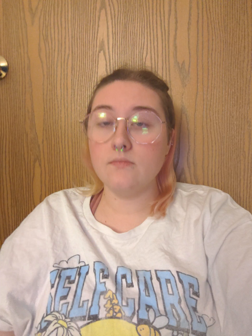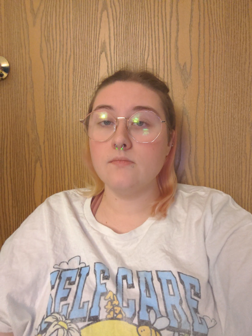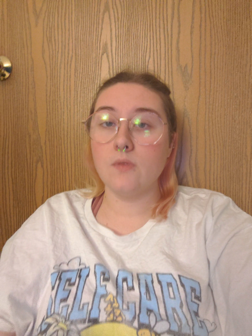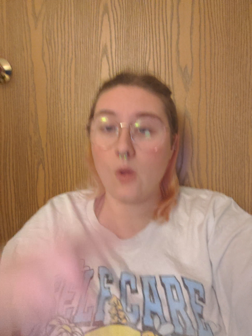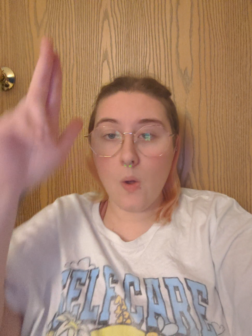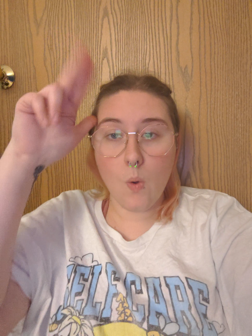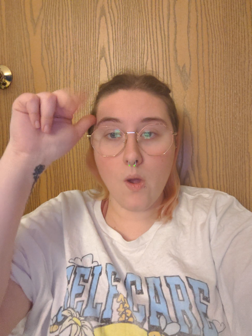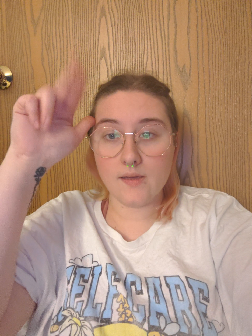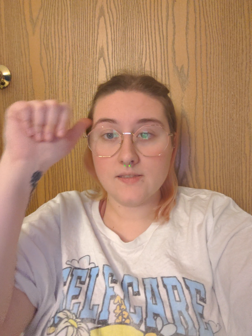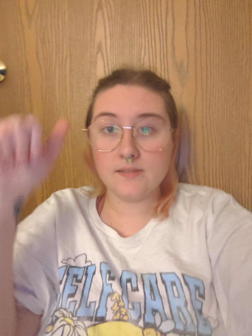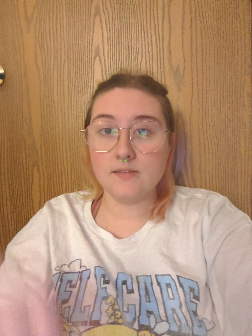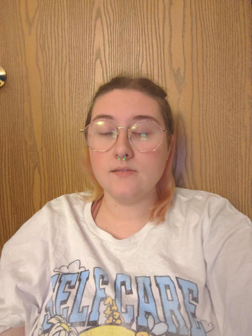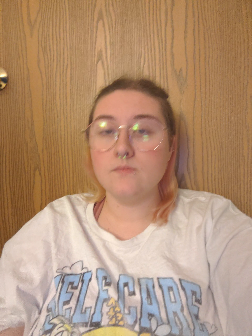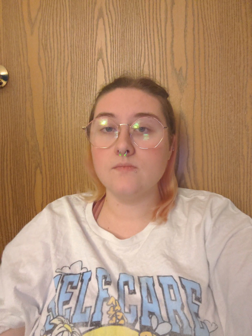horse